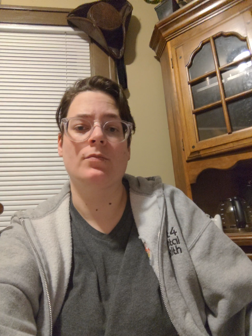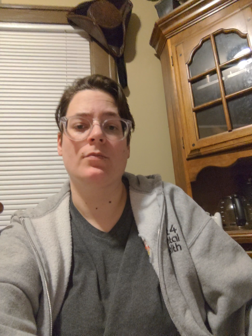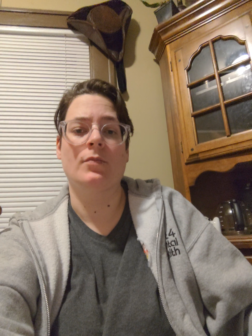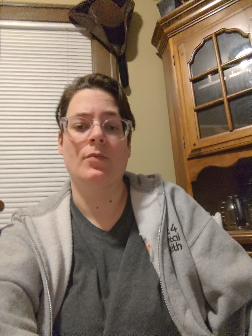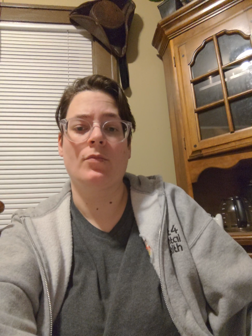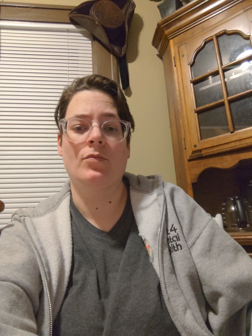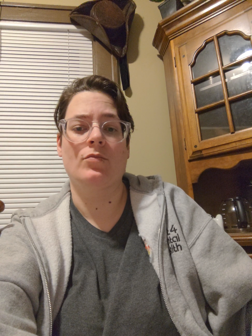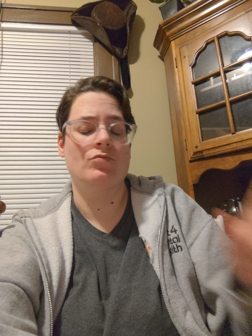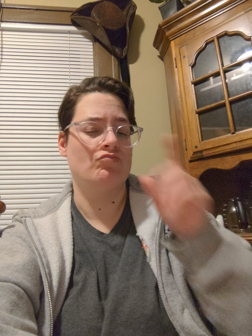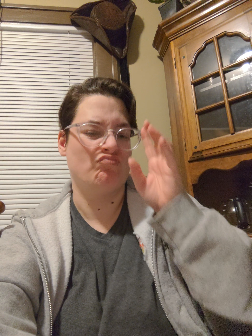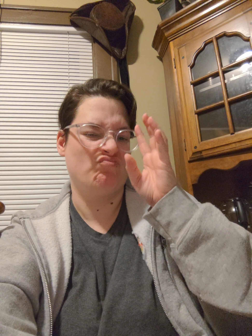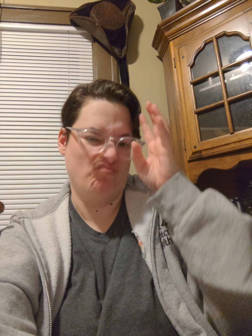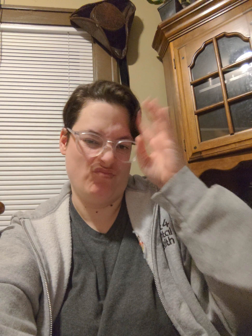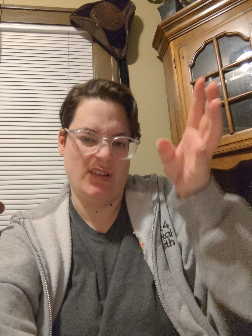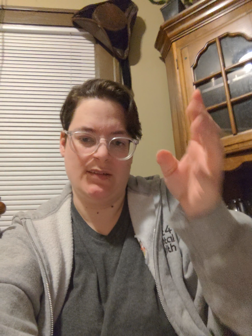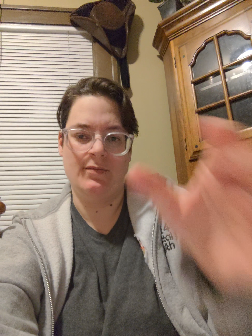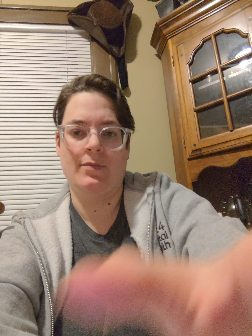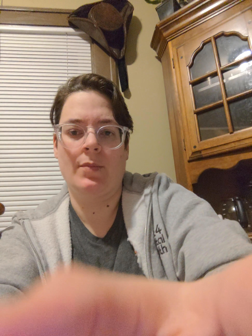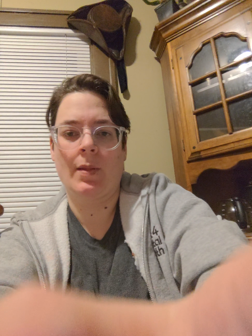pretend